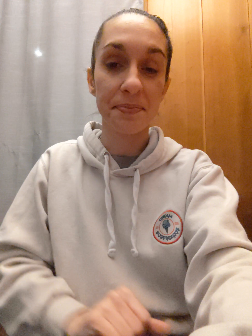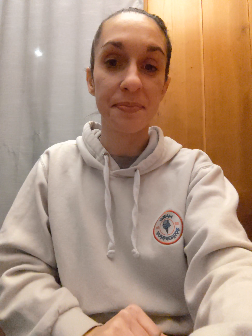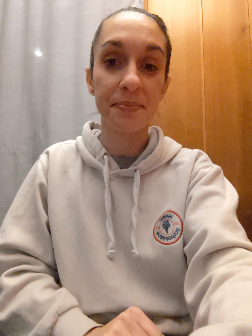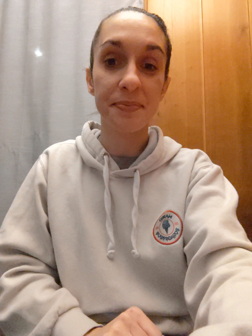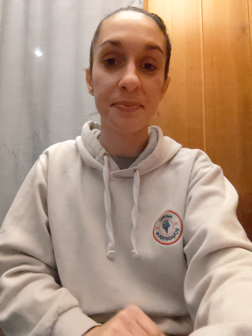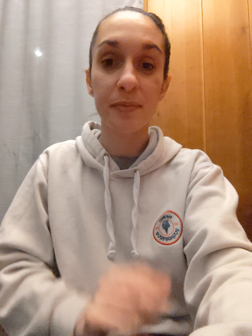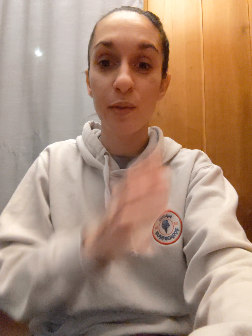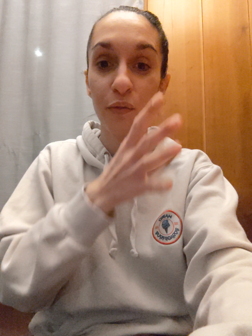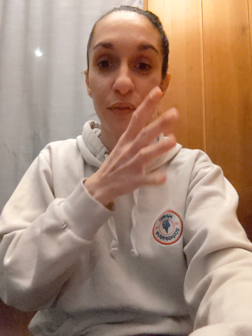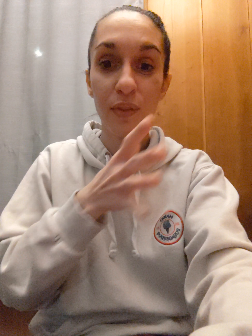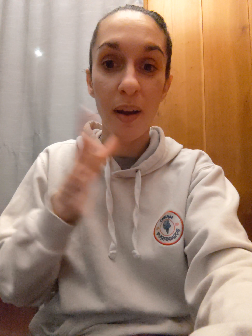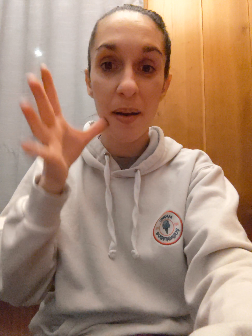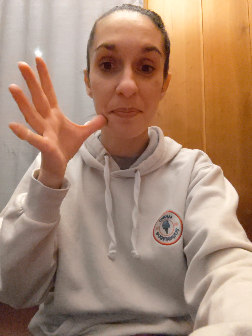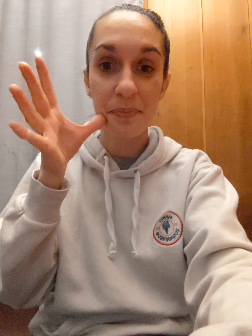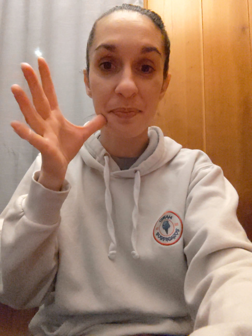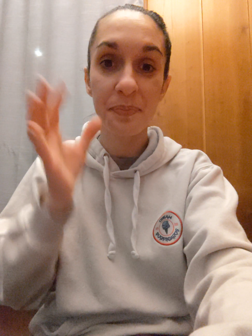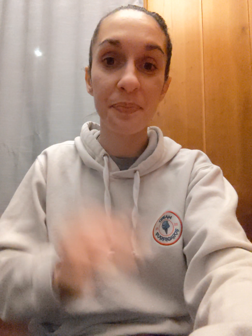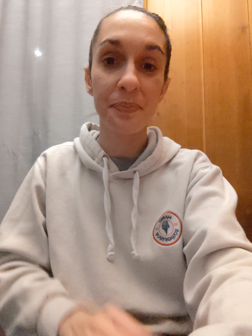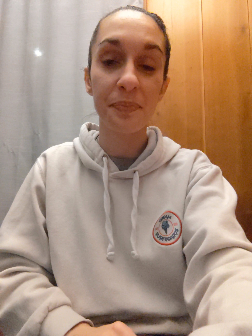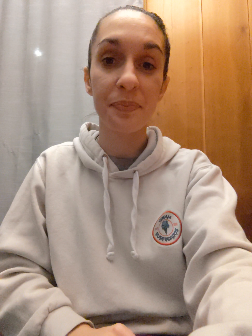farm